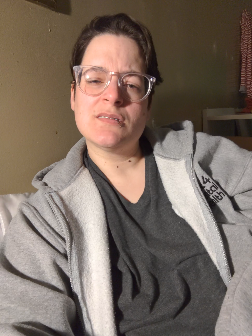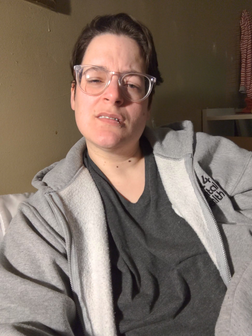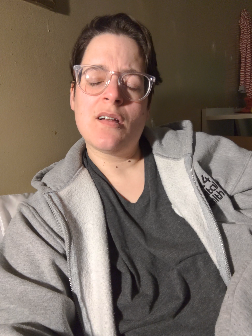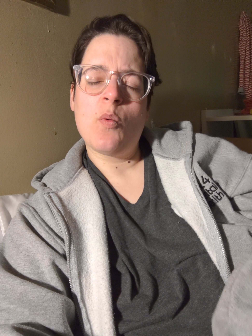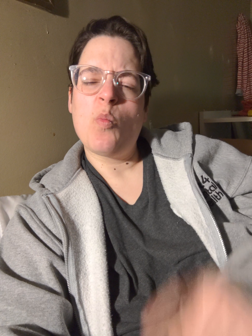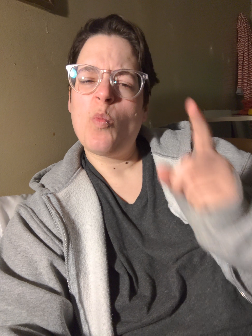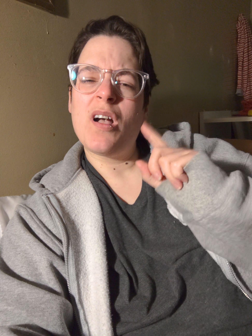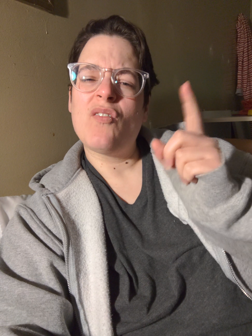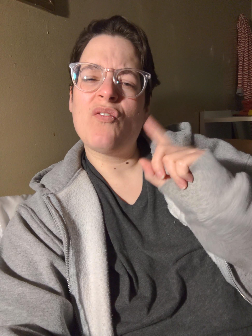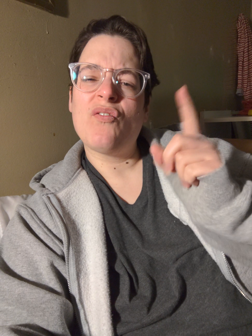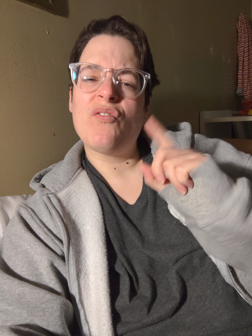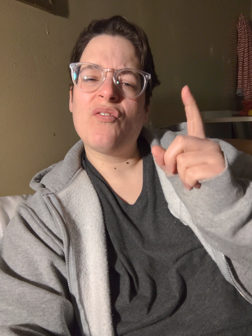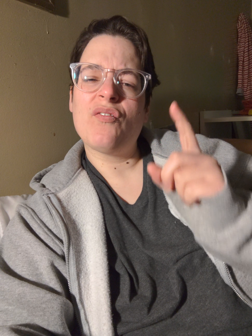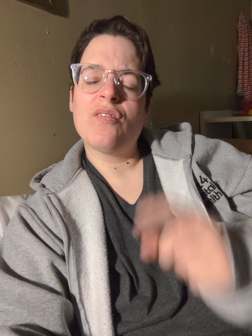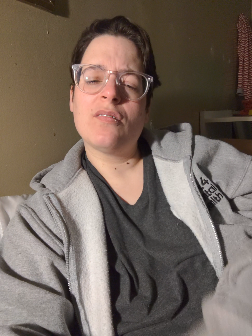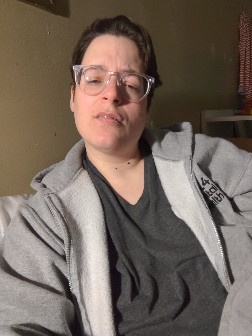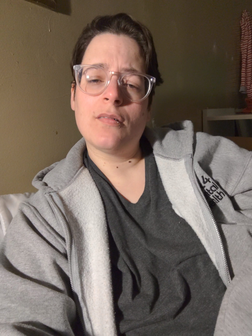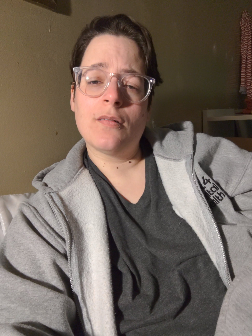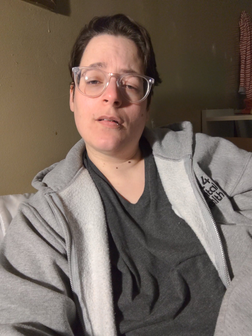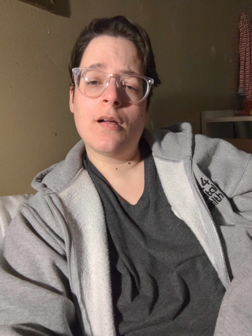where